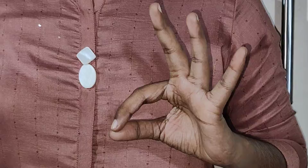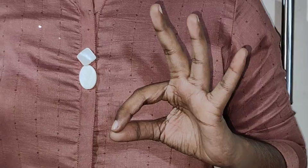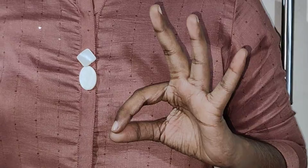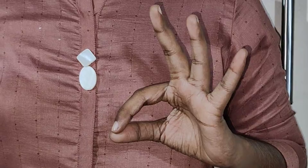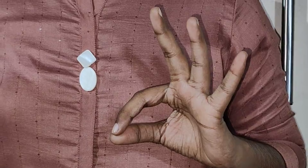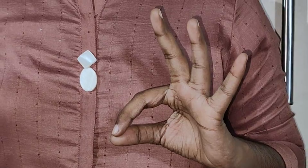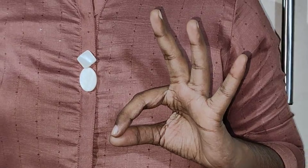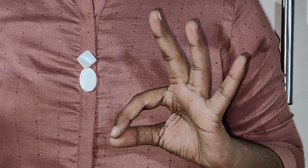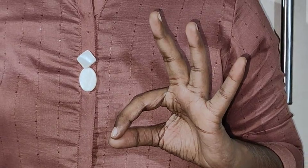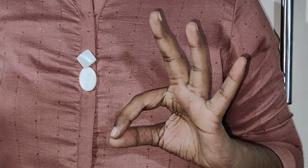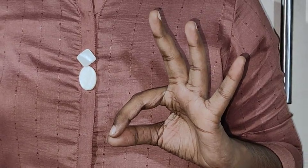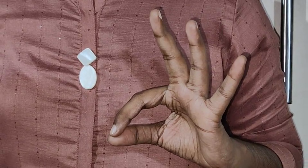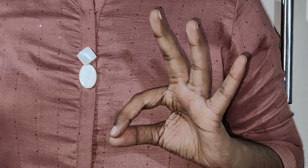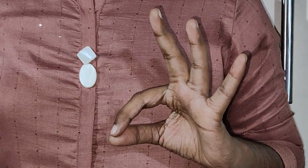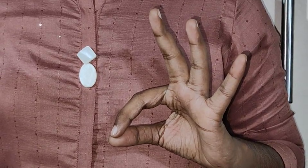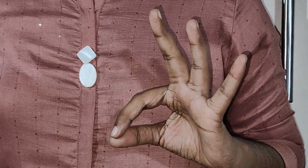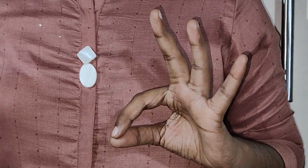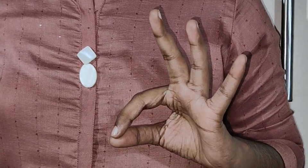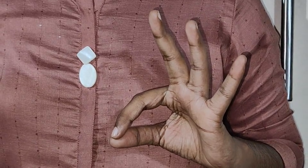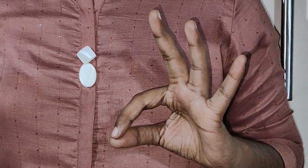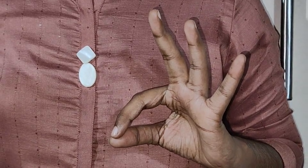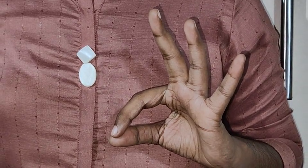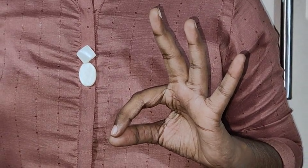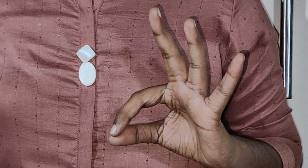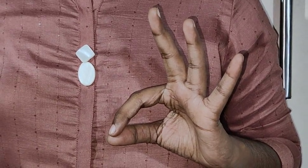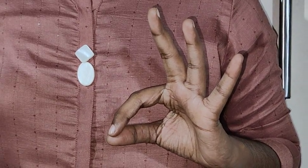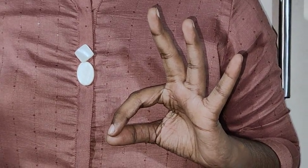ഒ